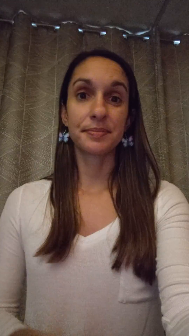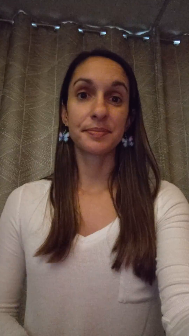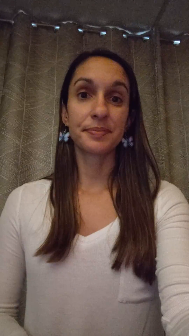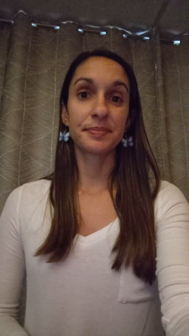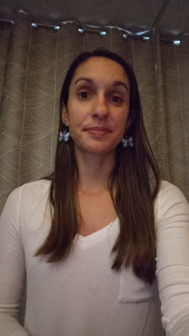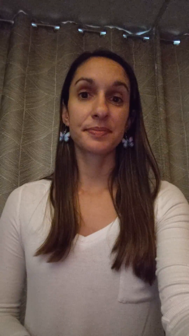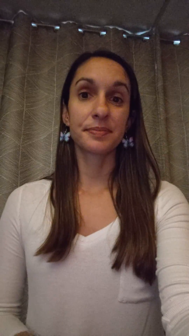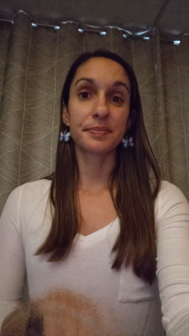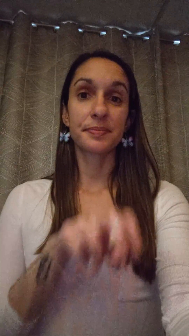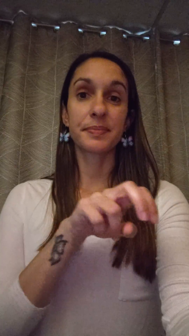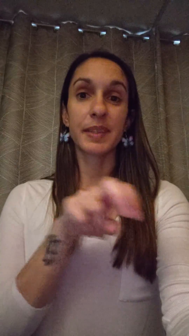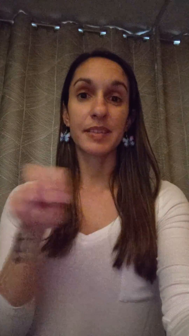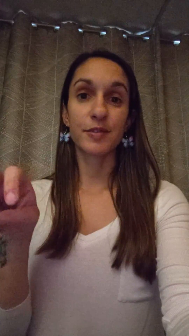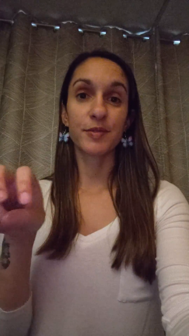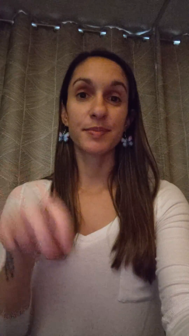porch